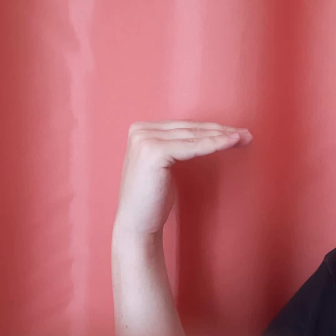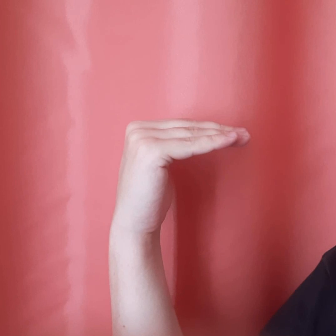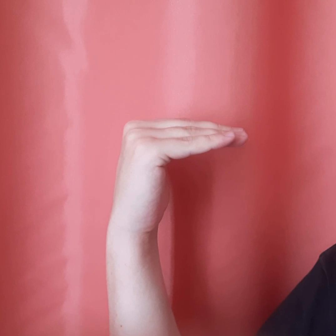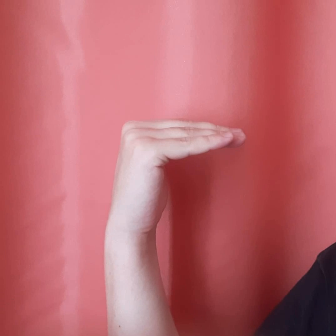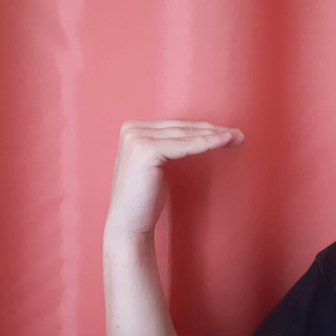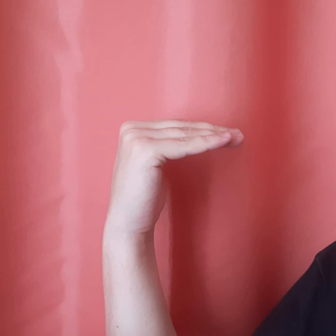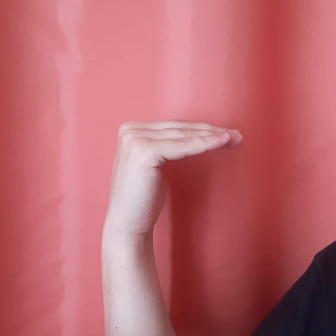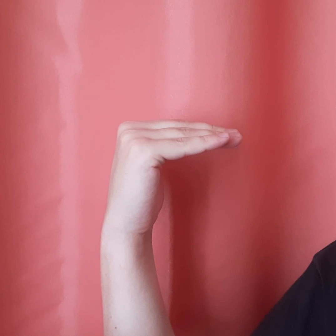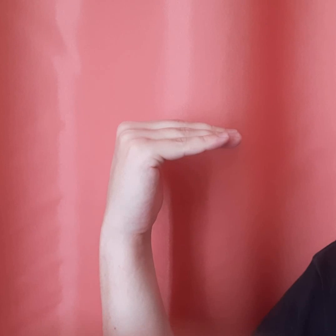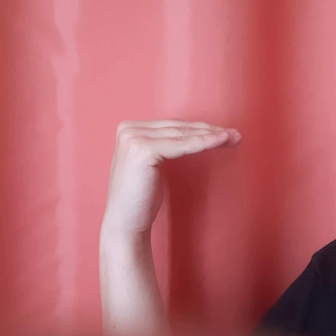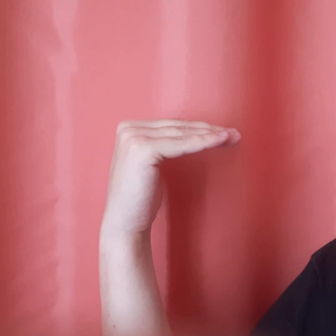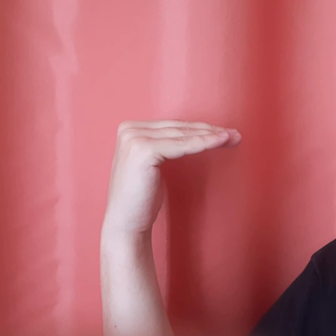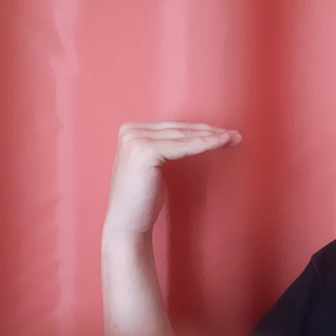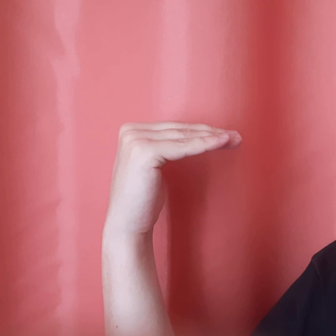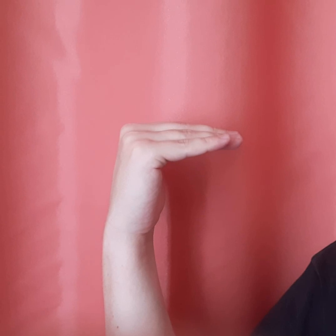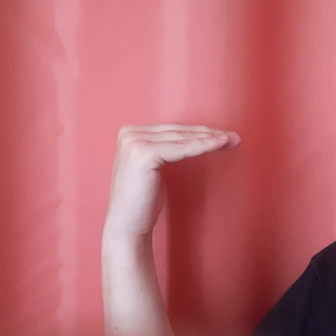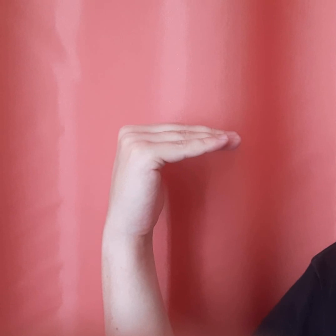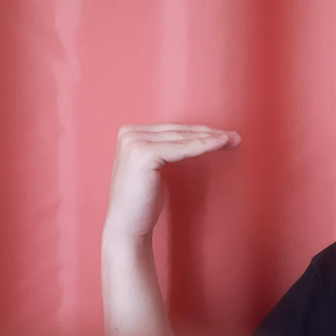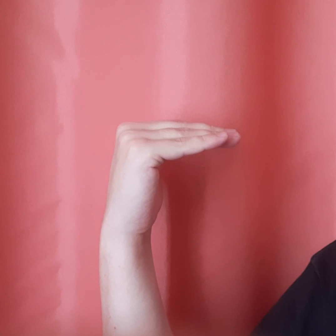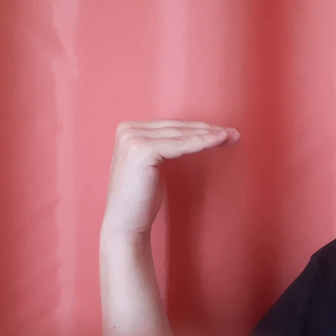Ф